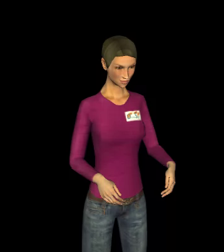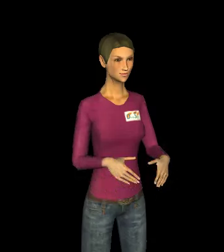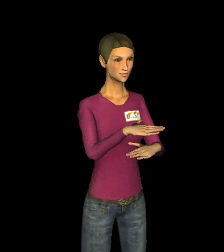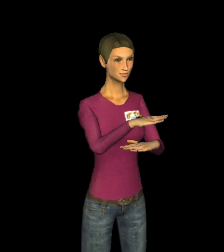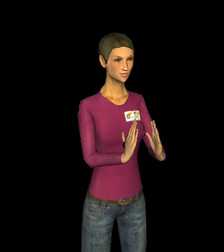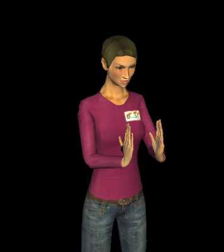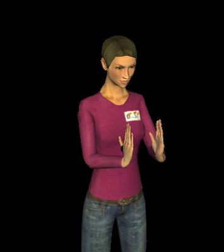مربع